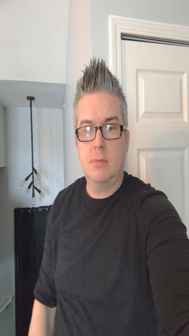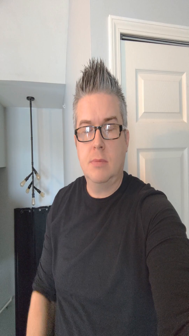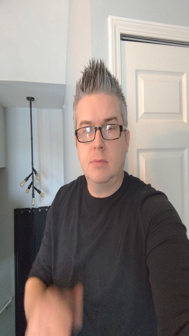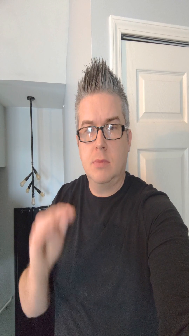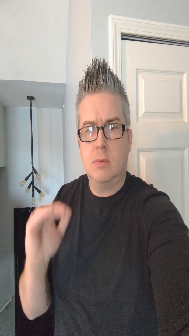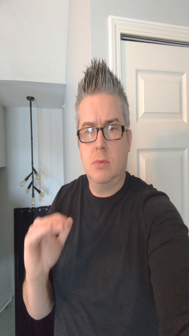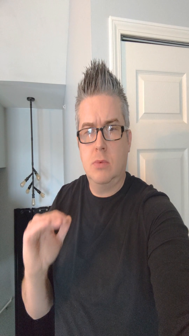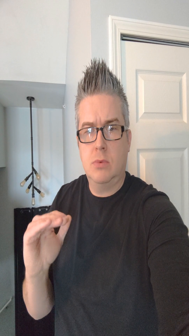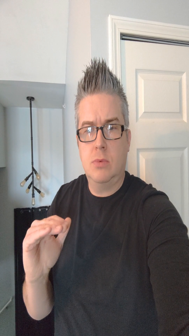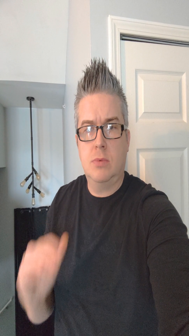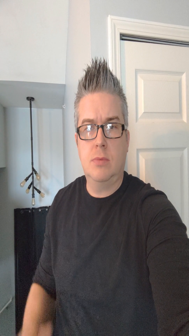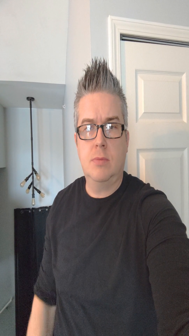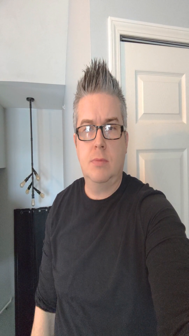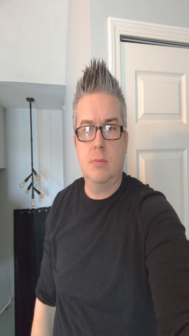child